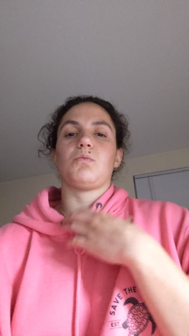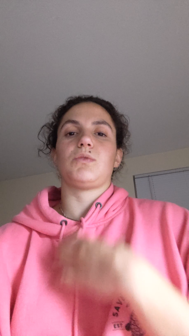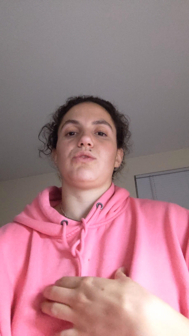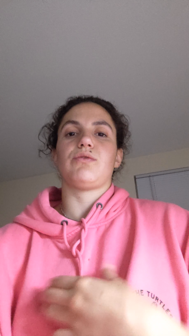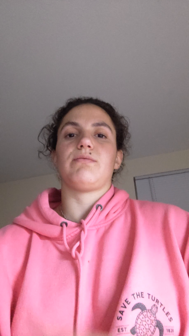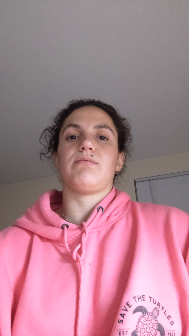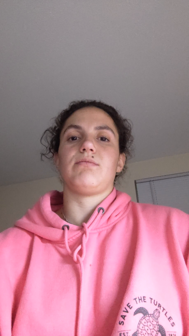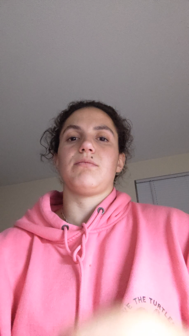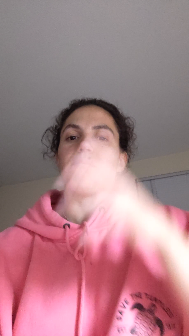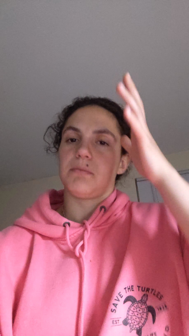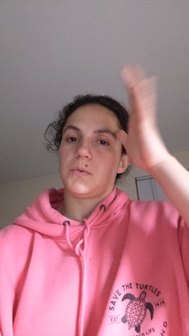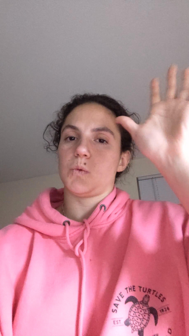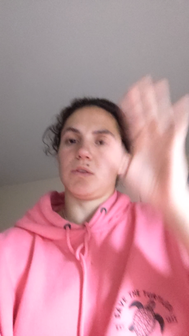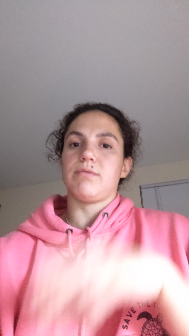moose